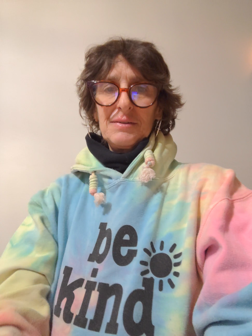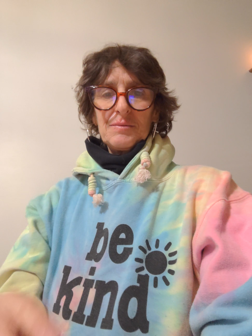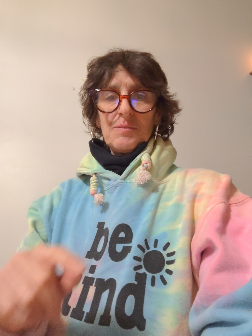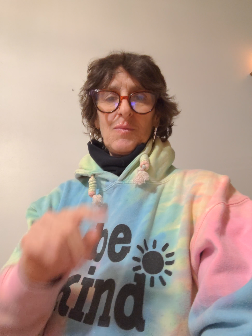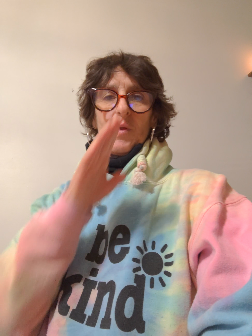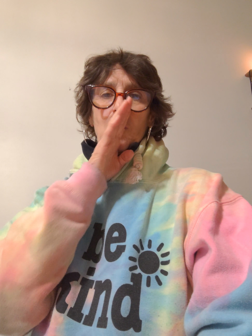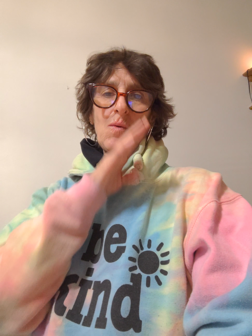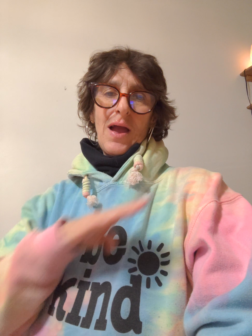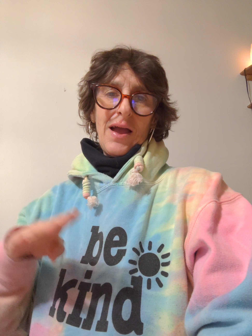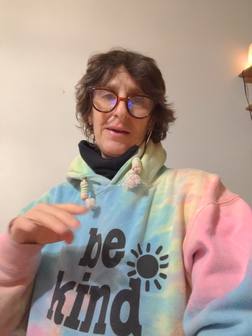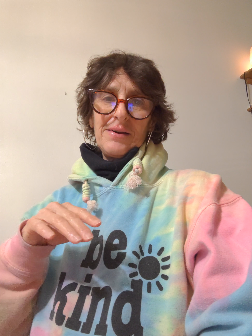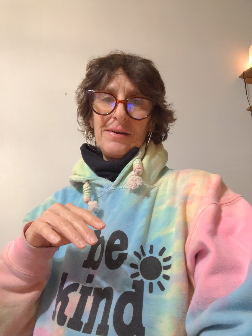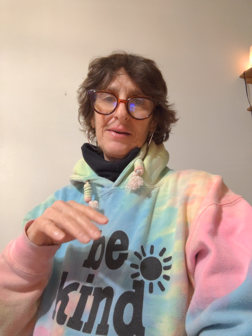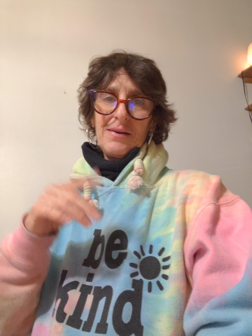quiet